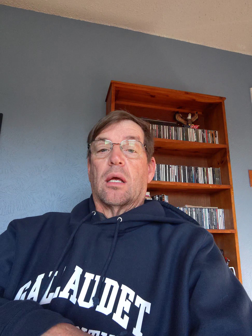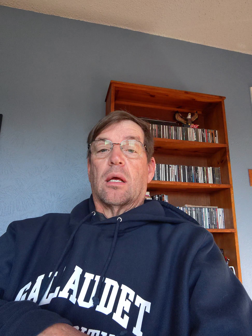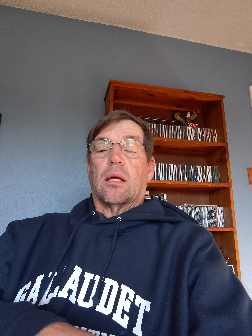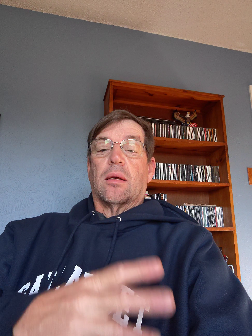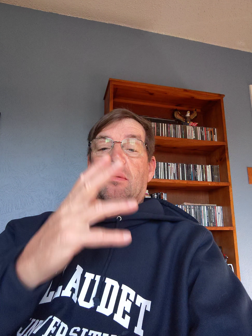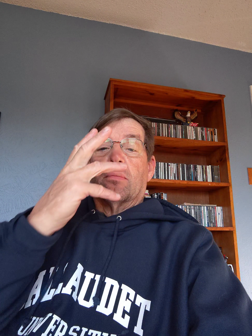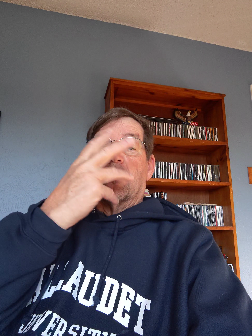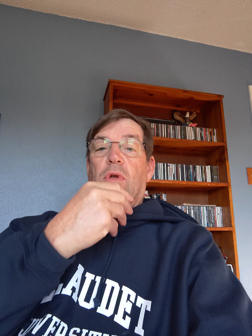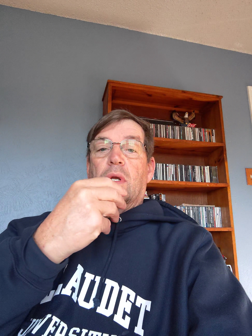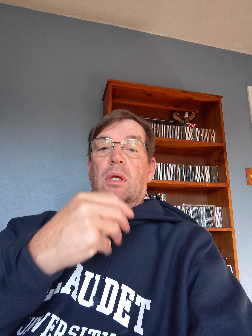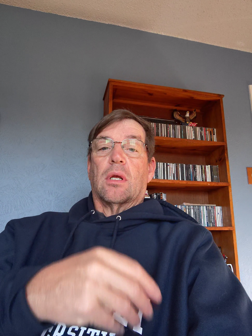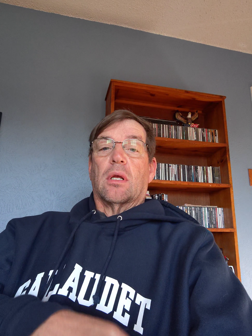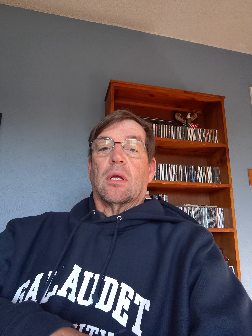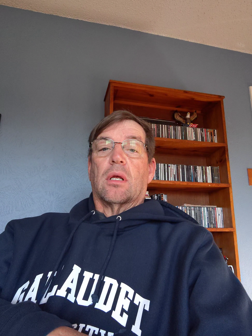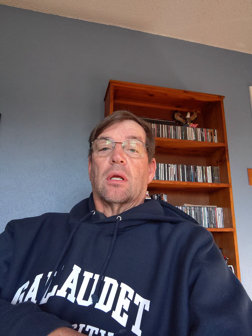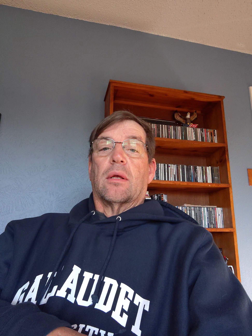pretty